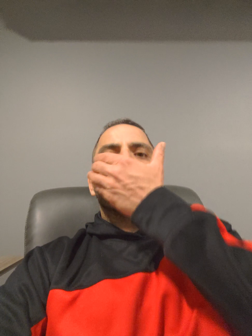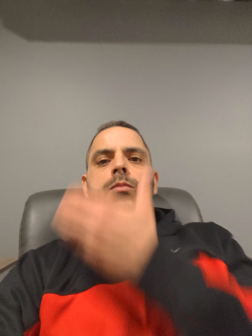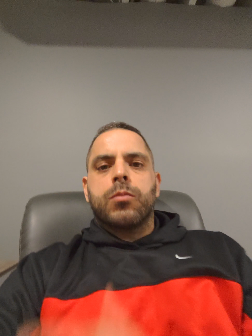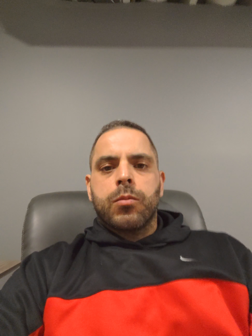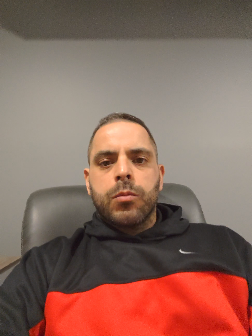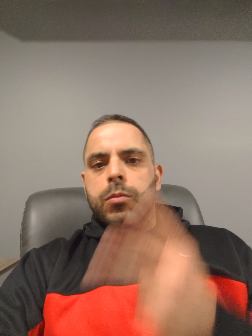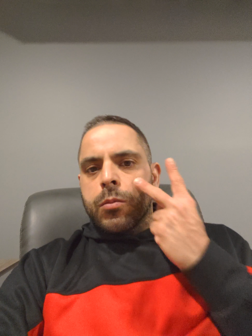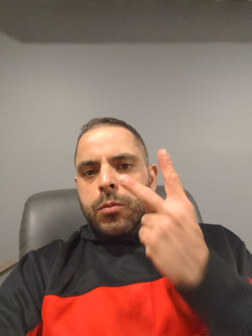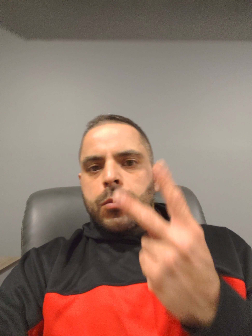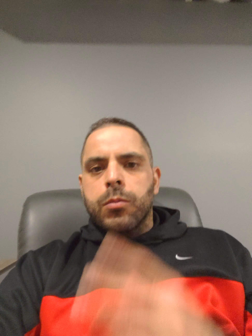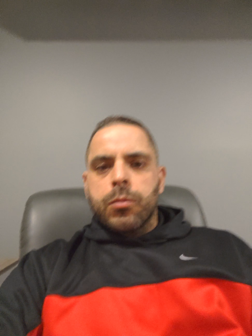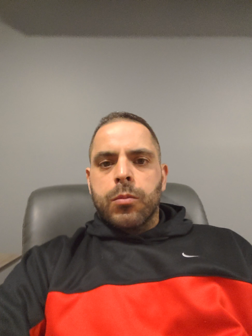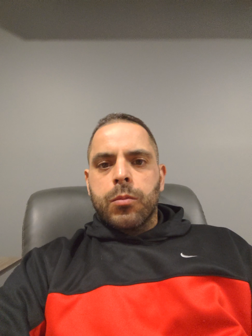see